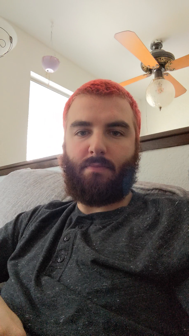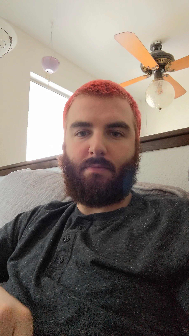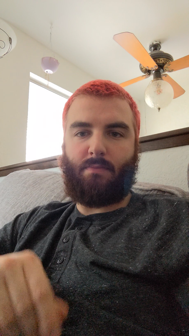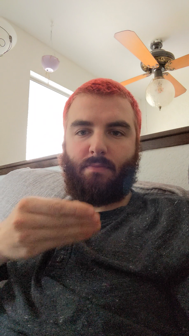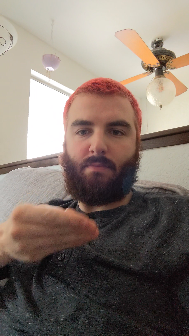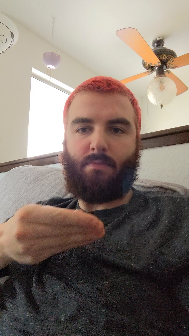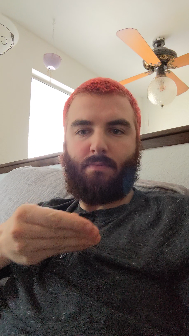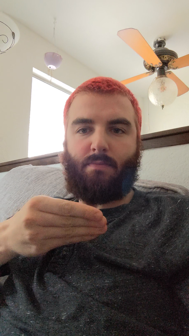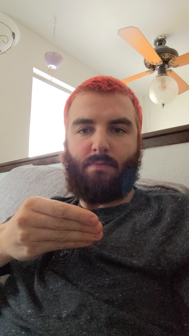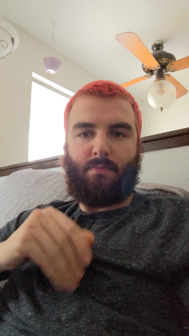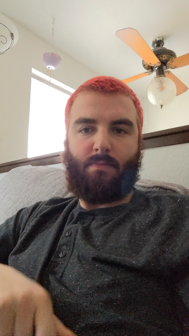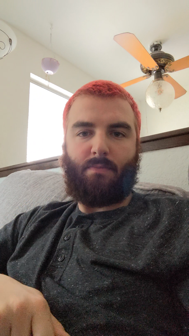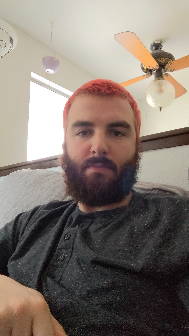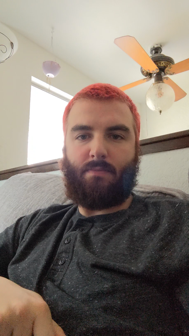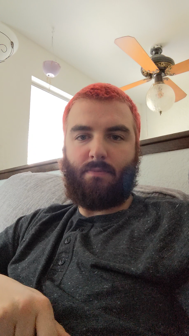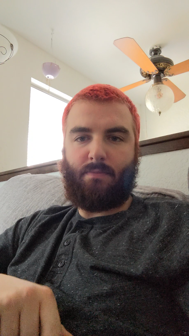feed